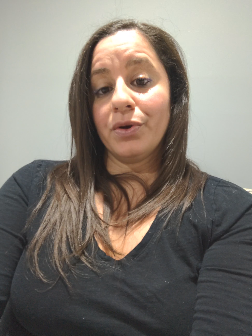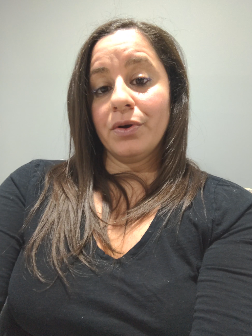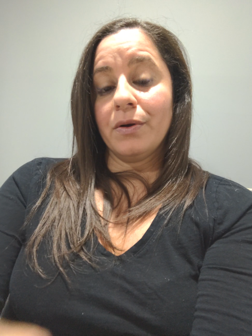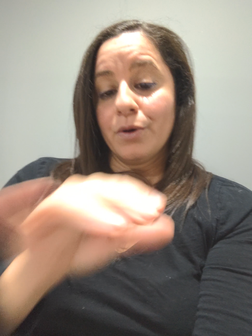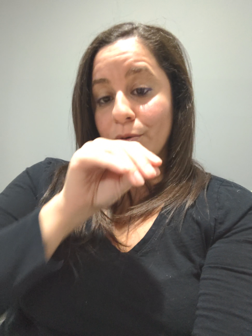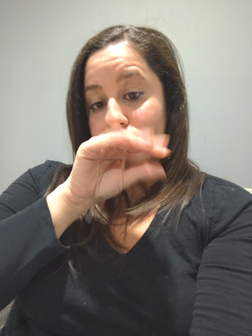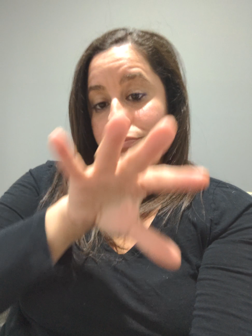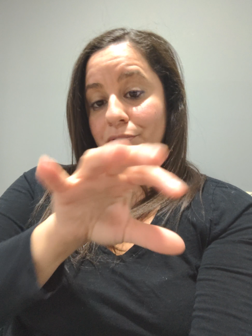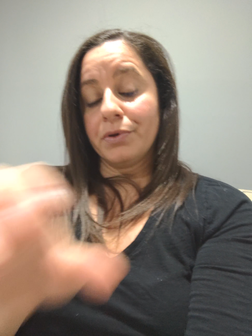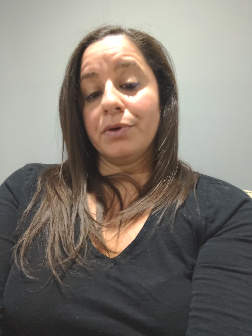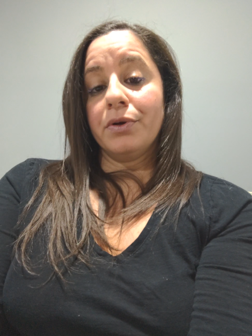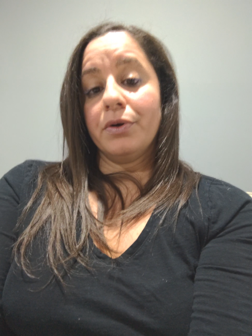blow